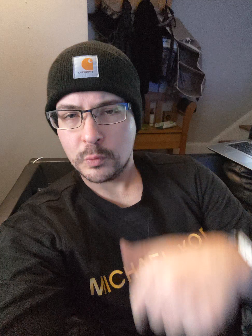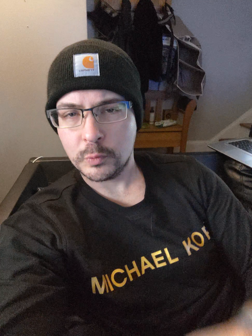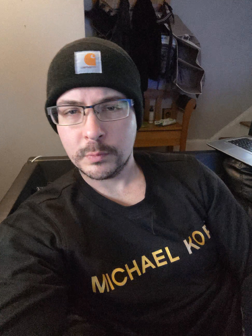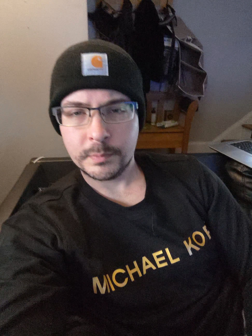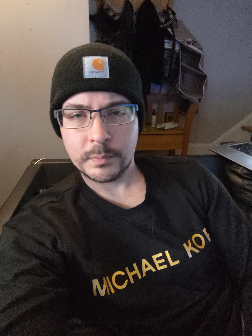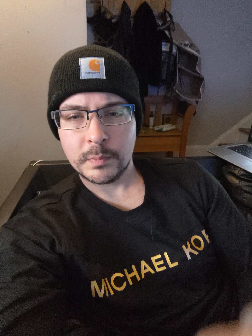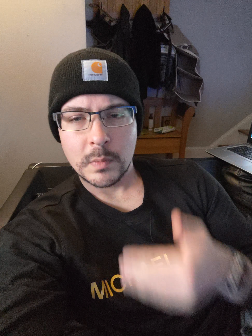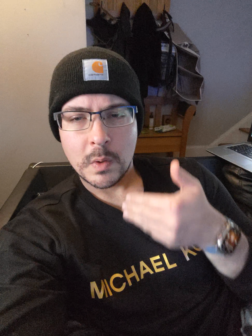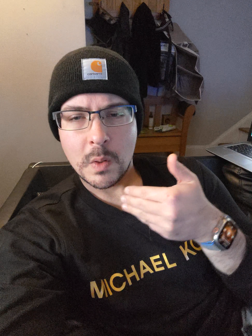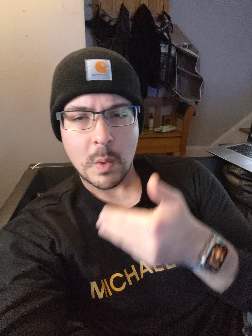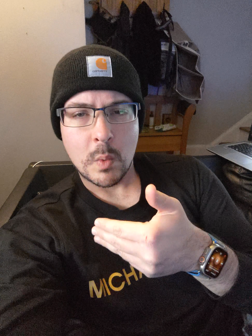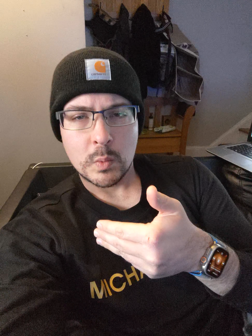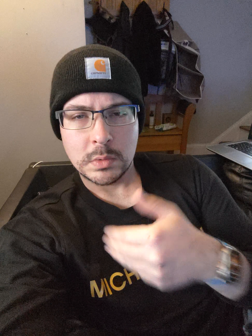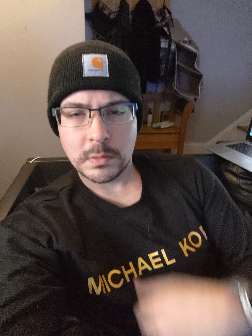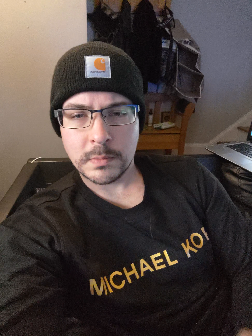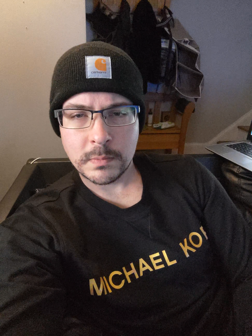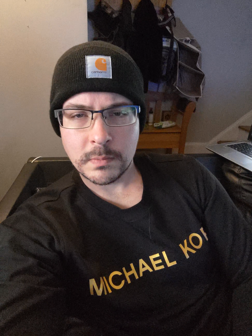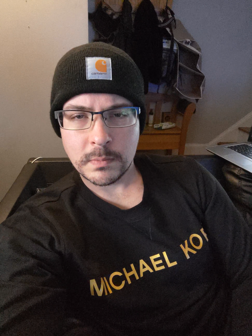close